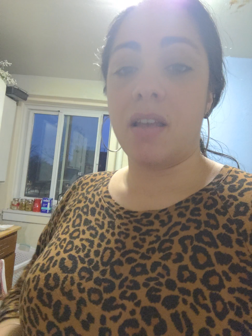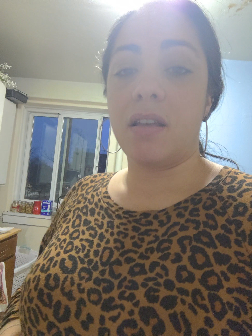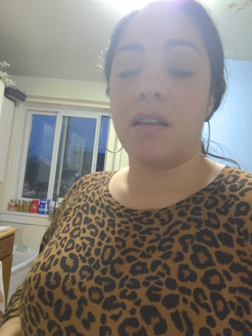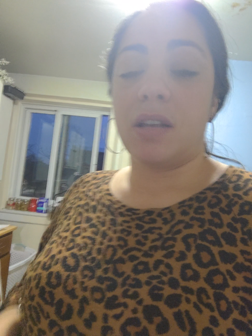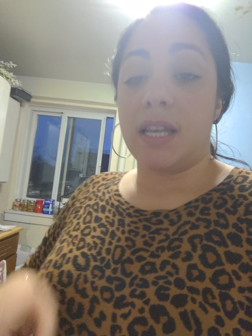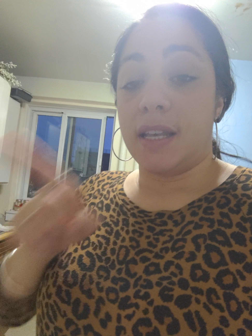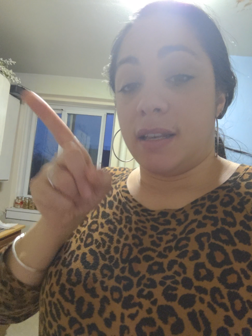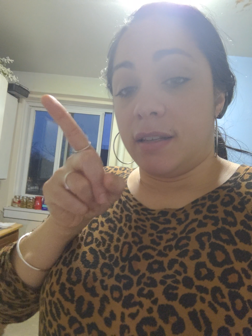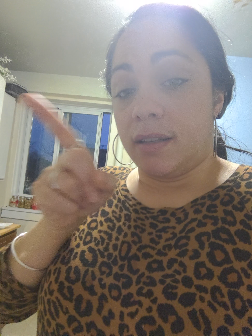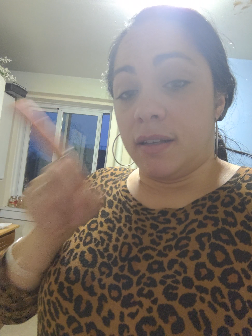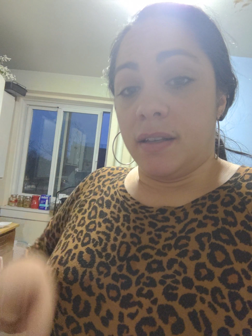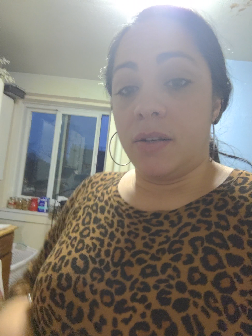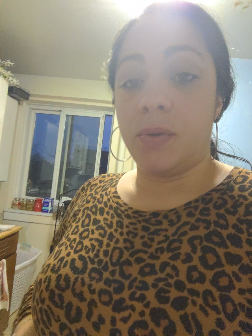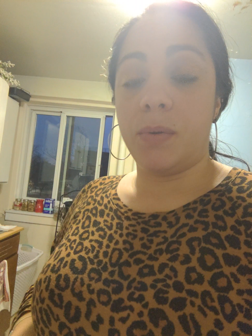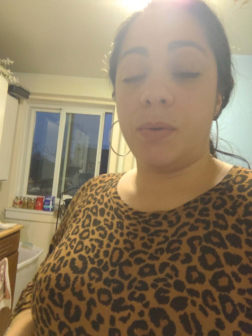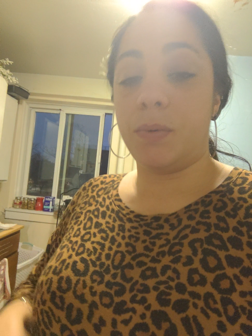he/she/it